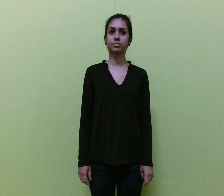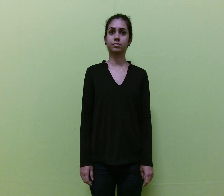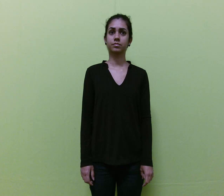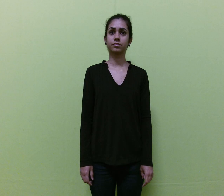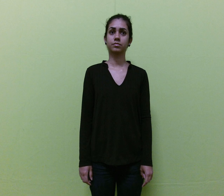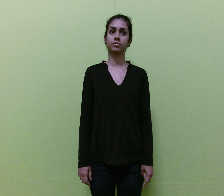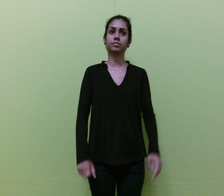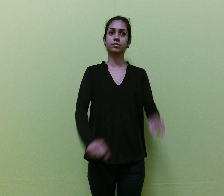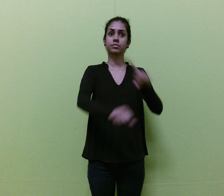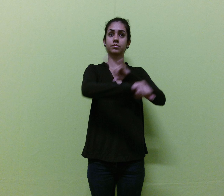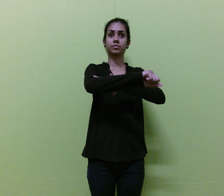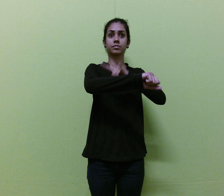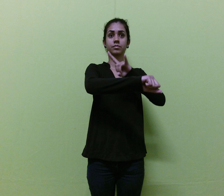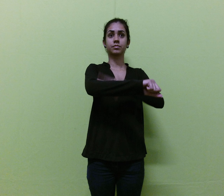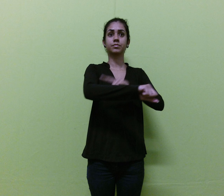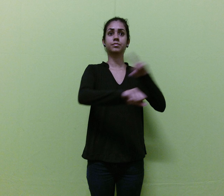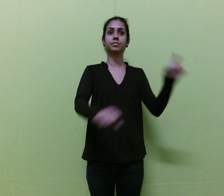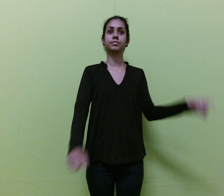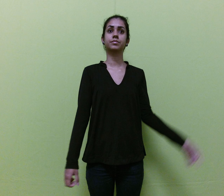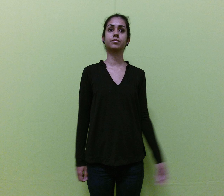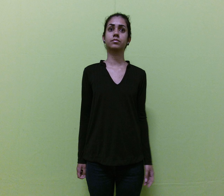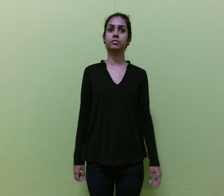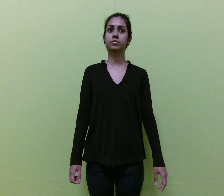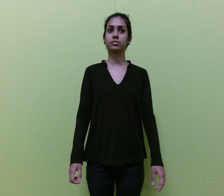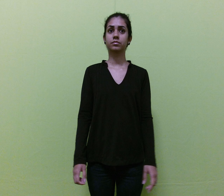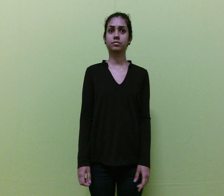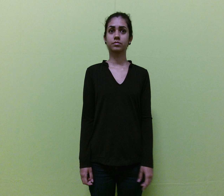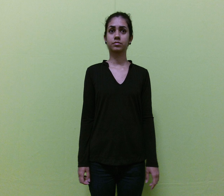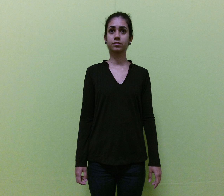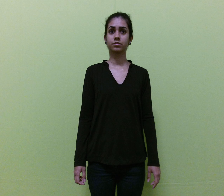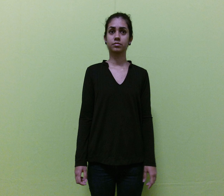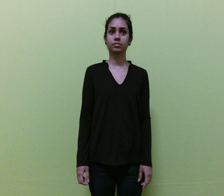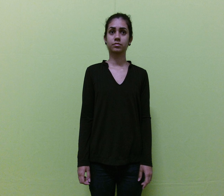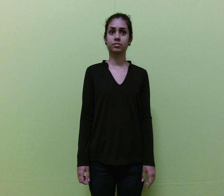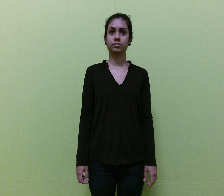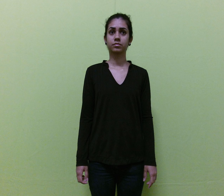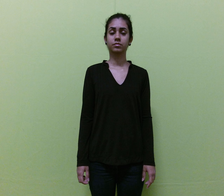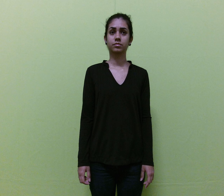banheiro